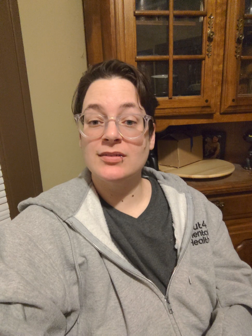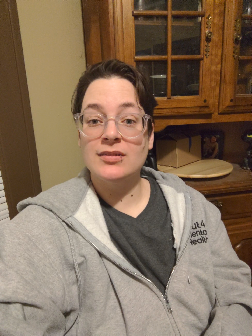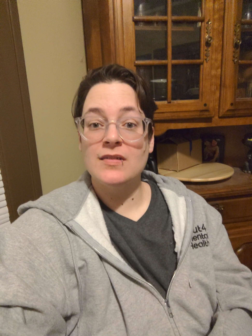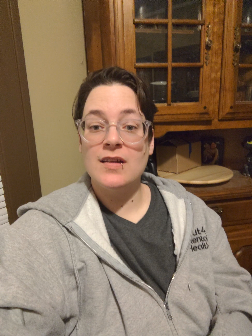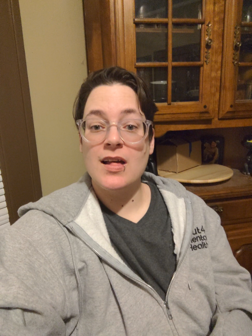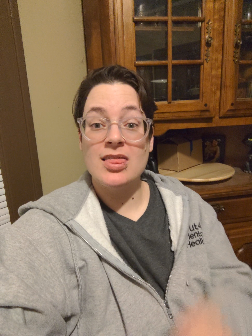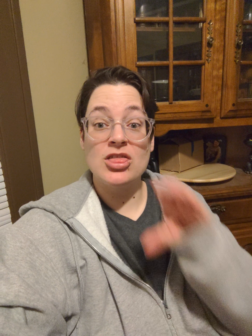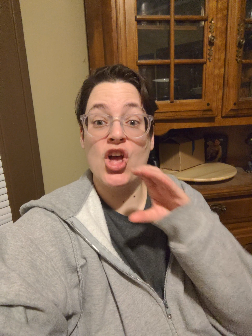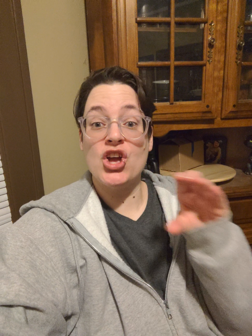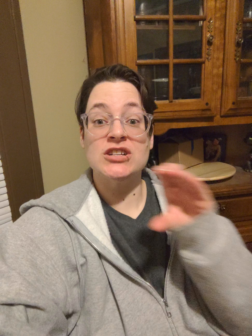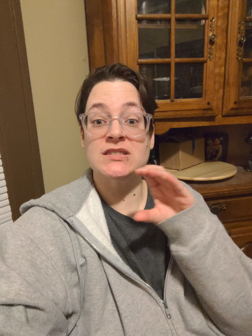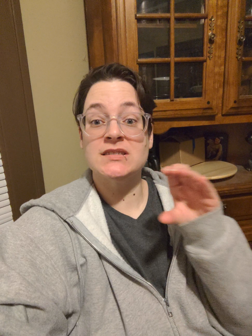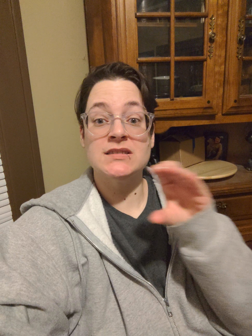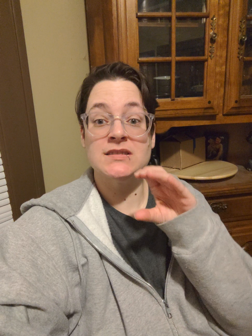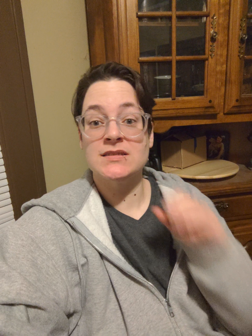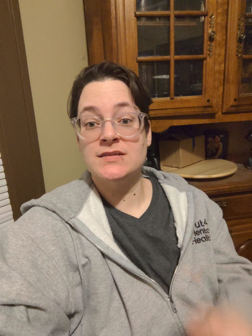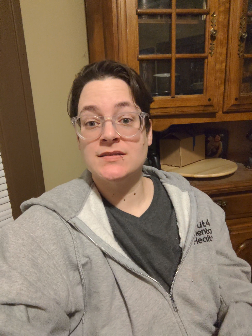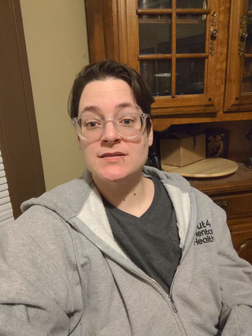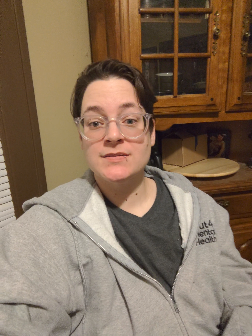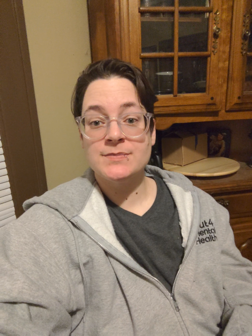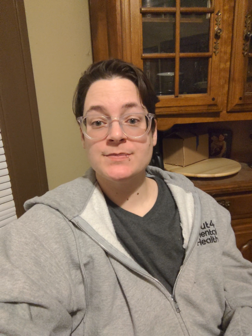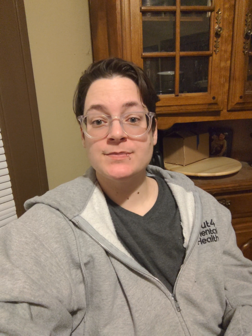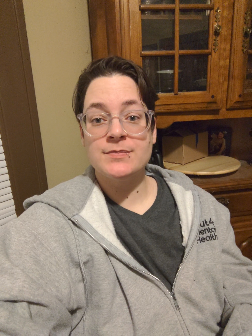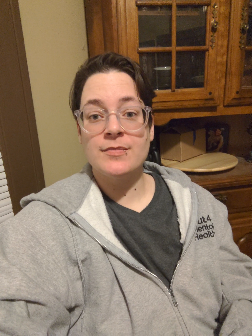chocolate